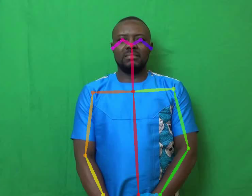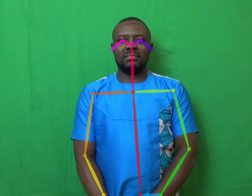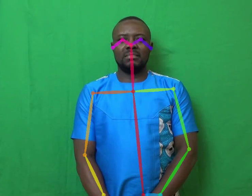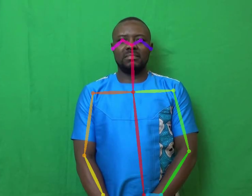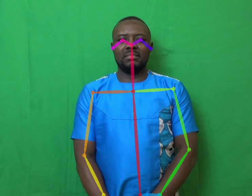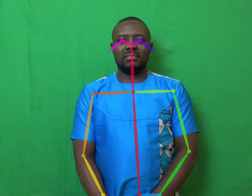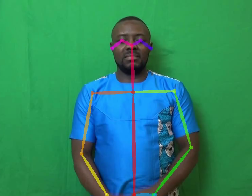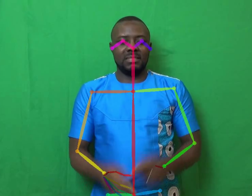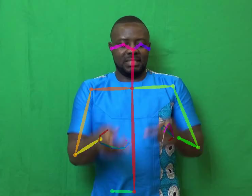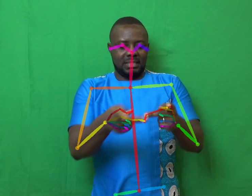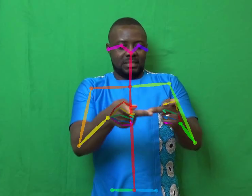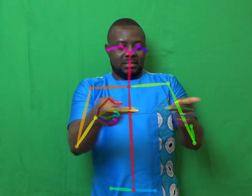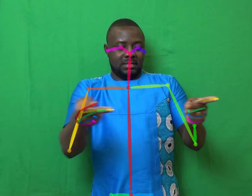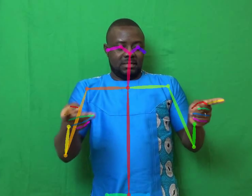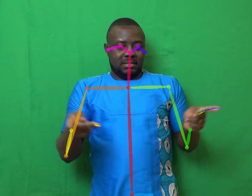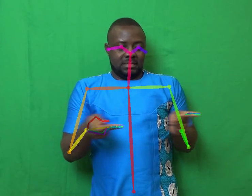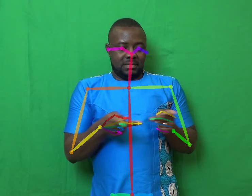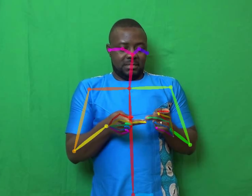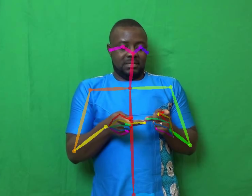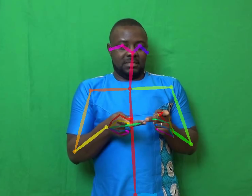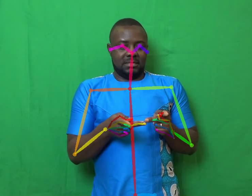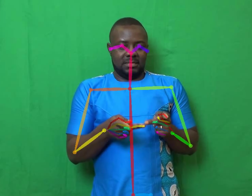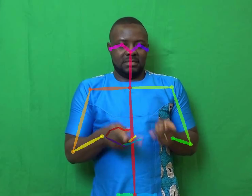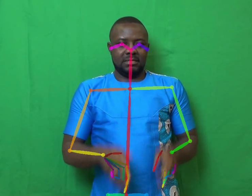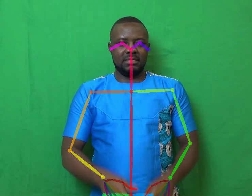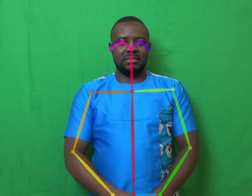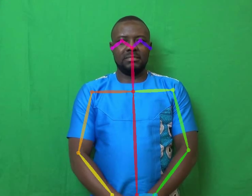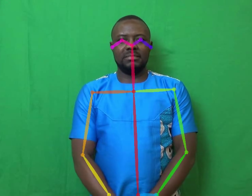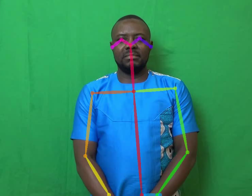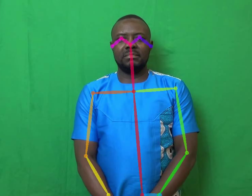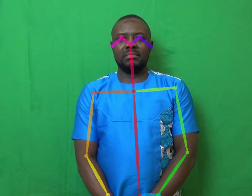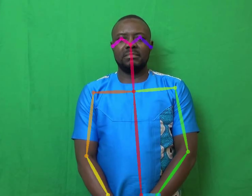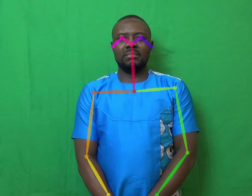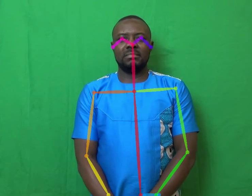place or position